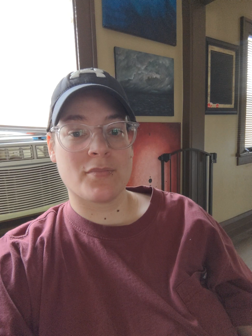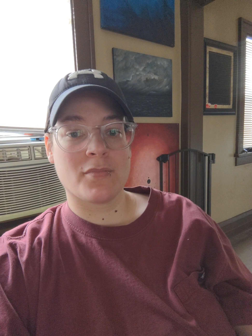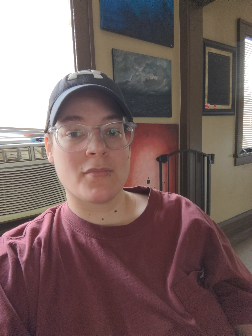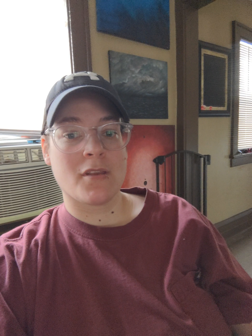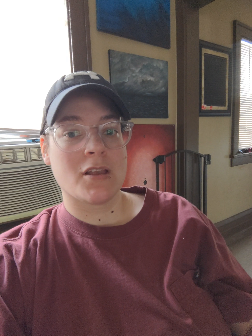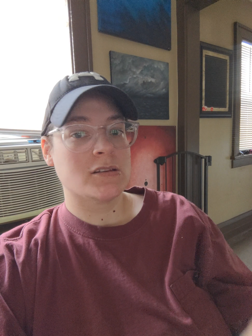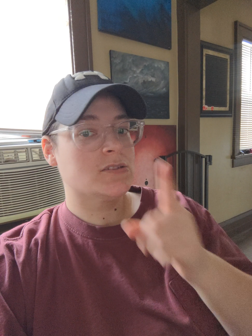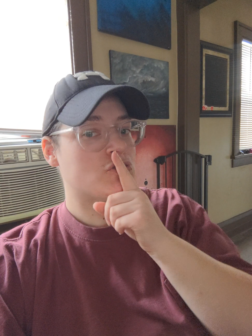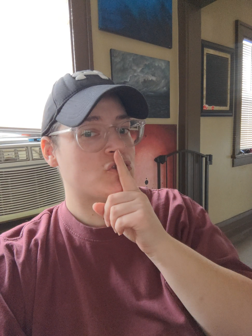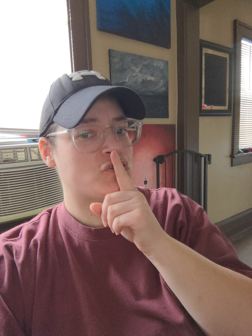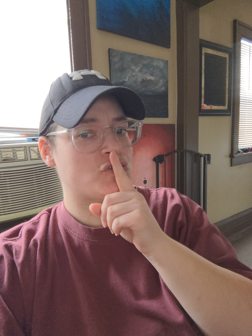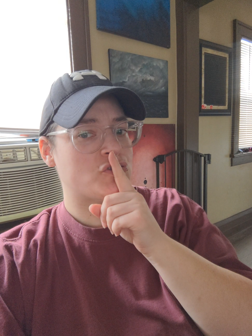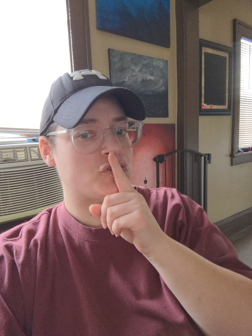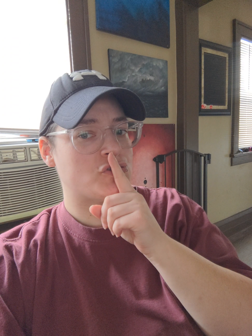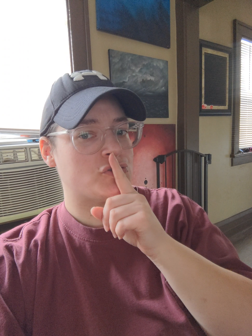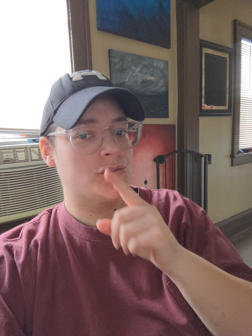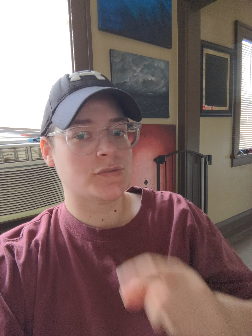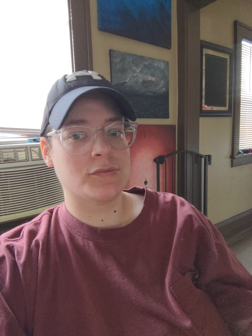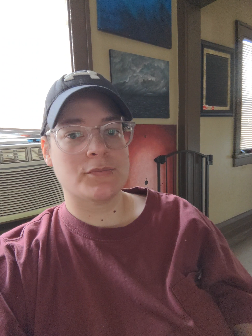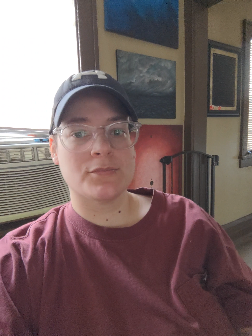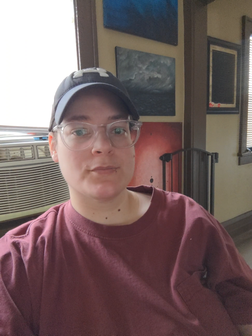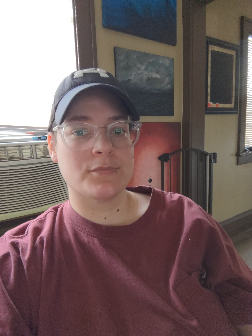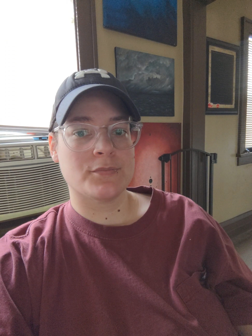shhh